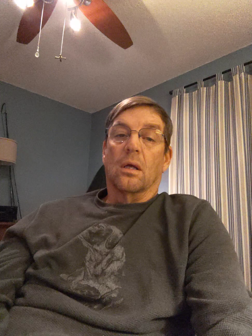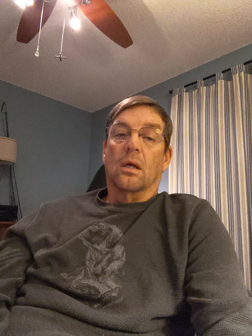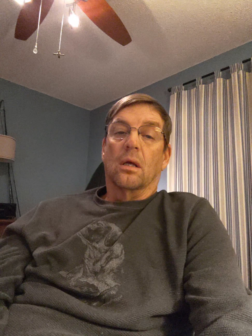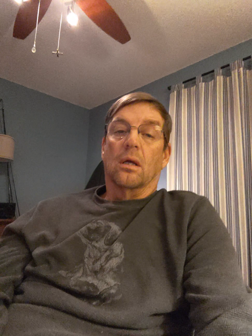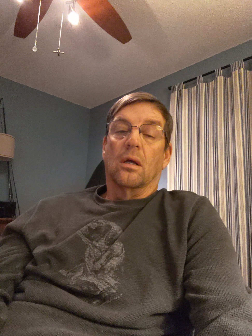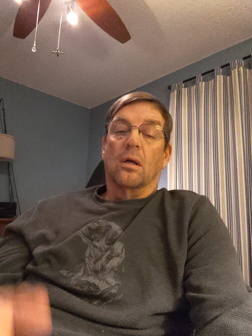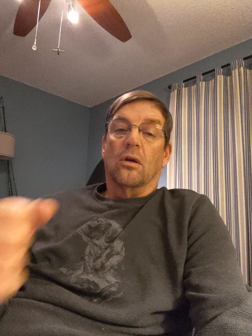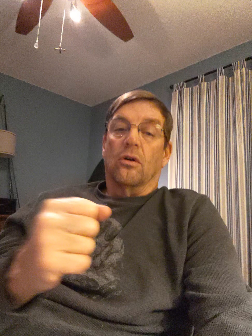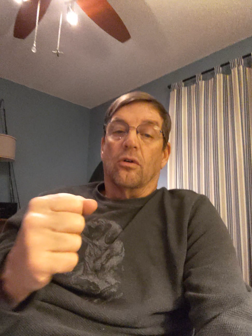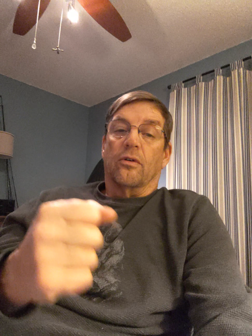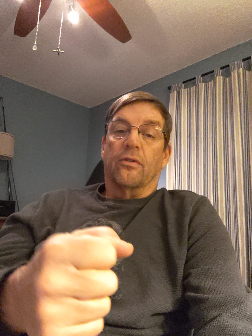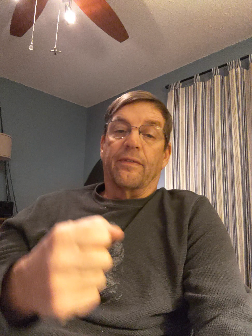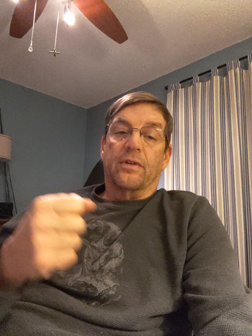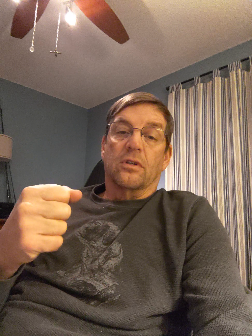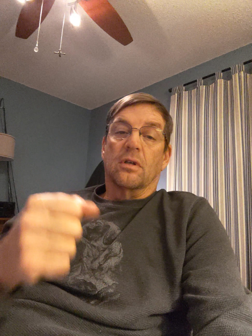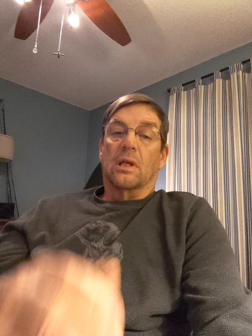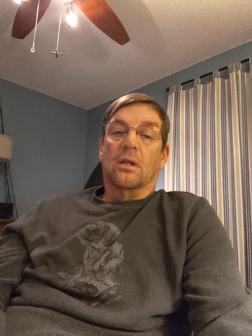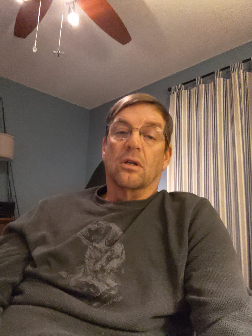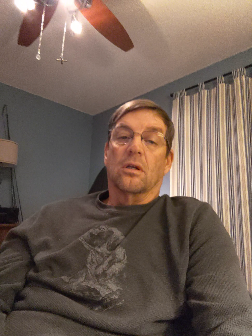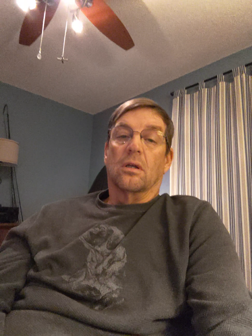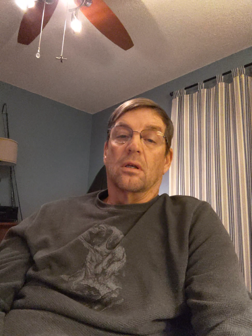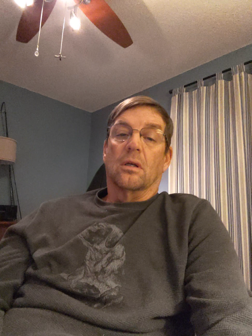refrigerator